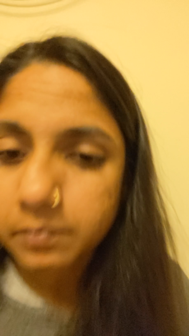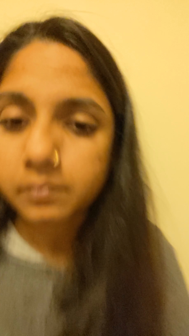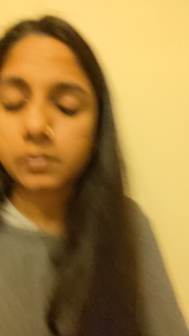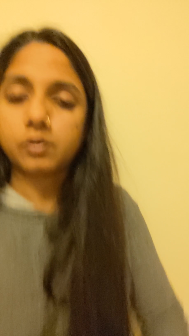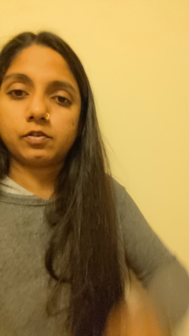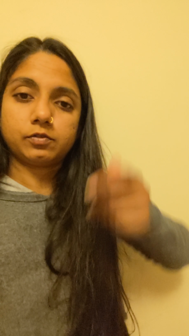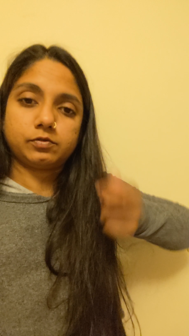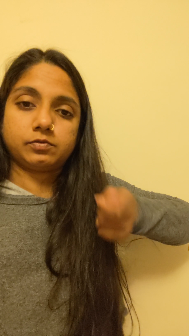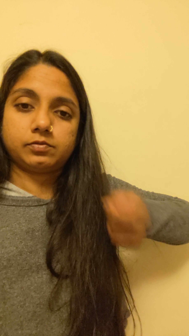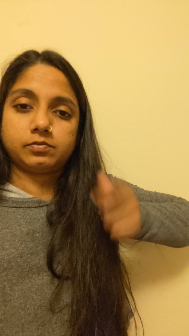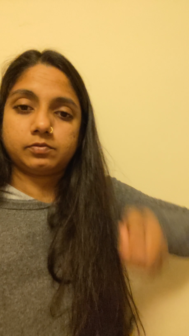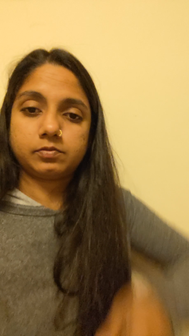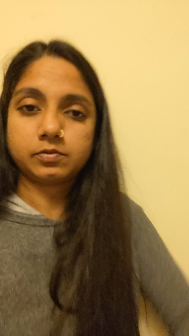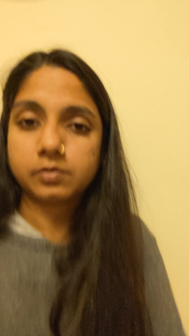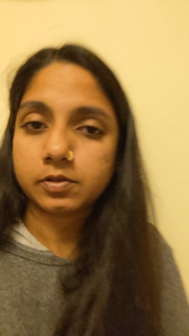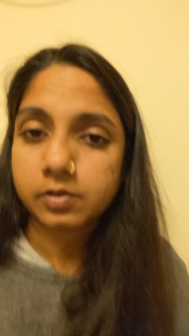cart